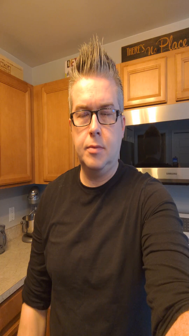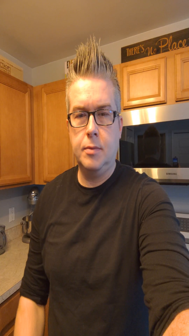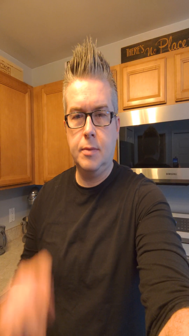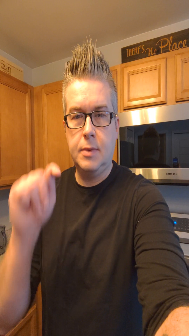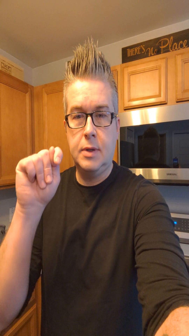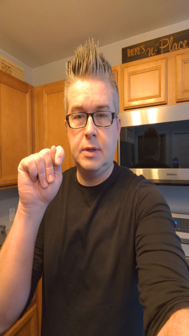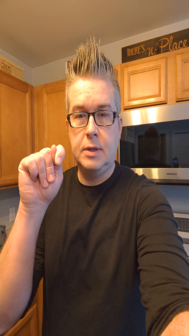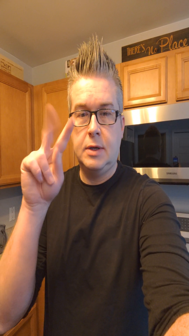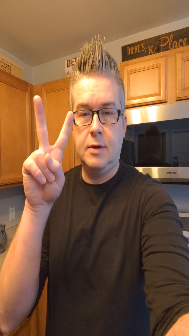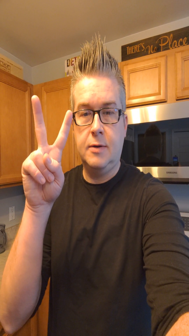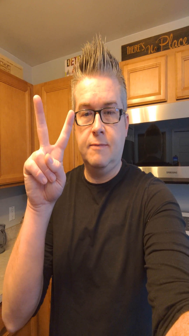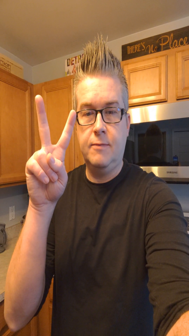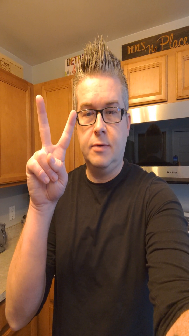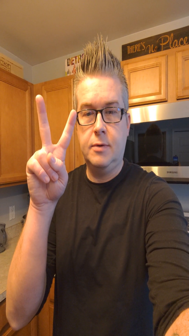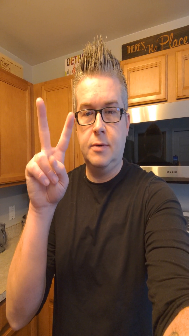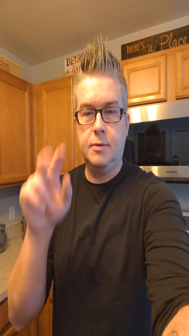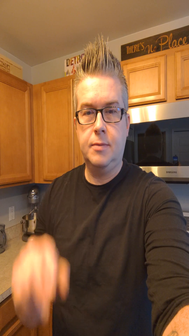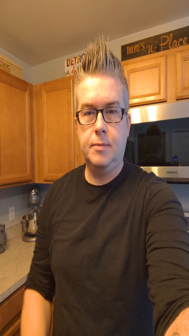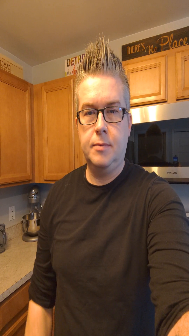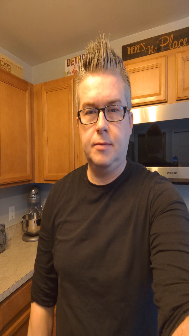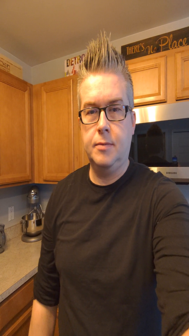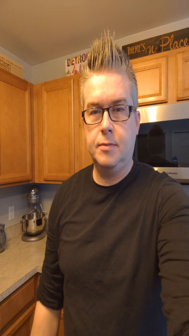TV